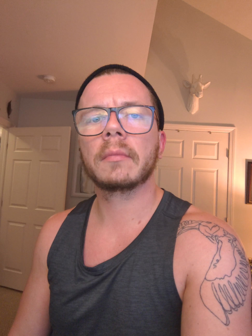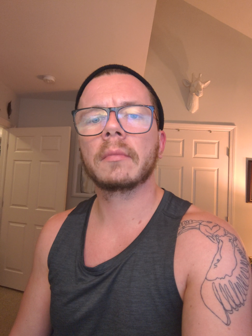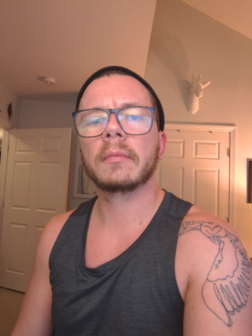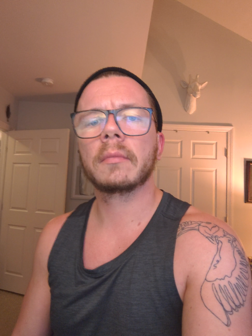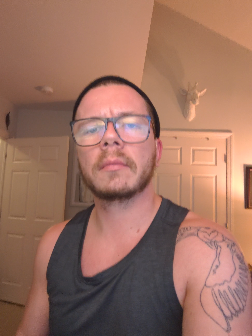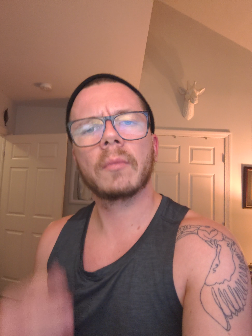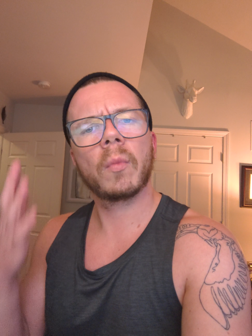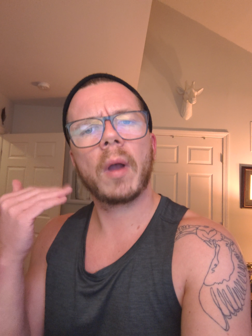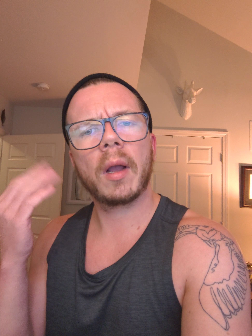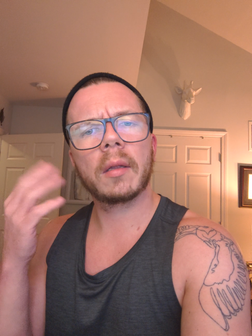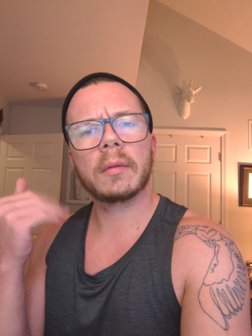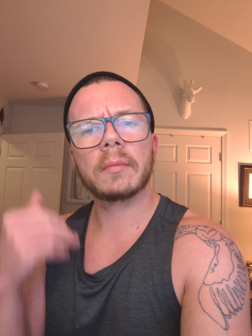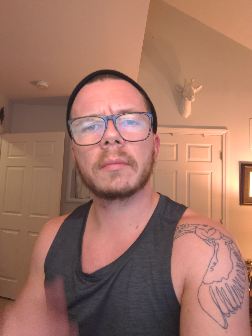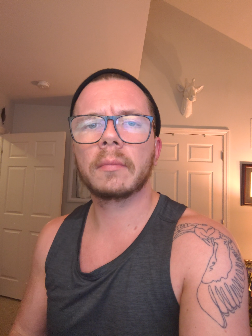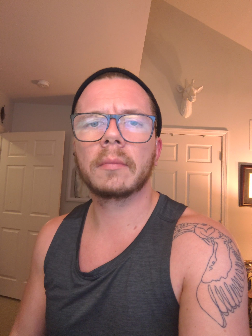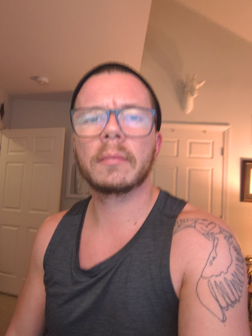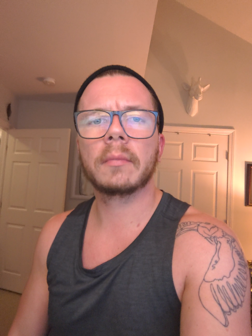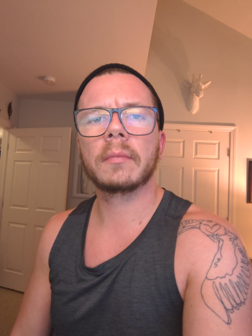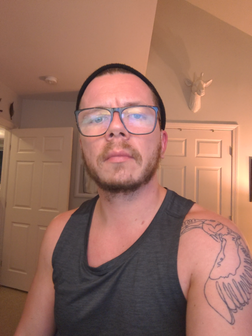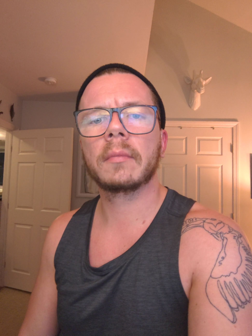why